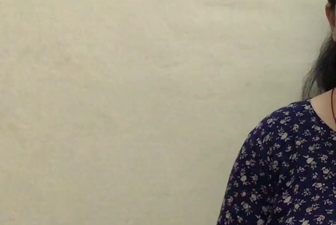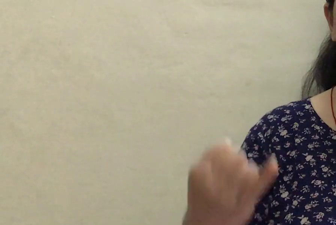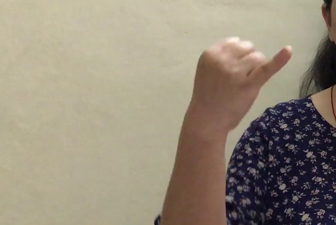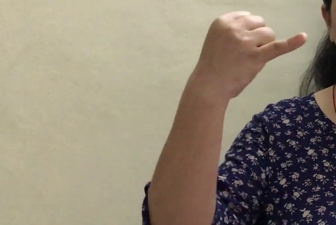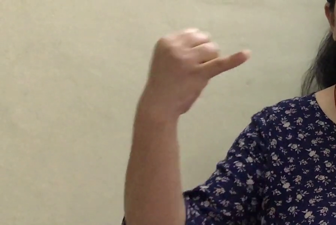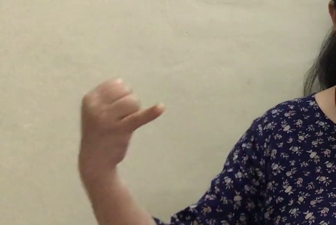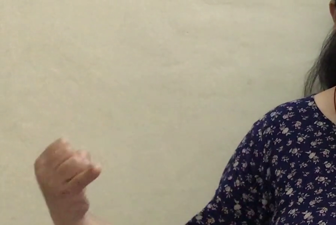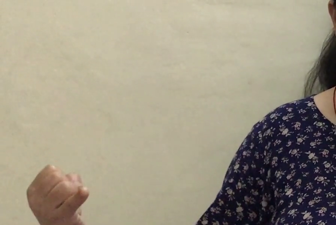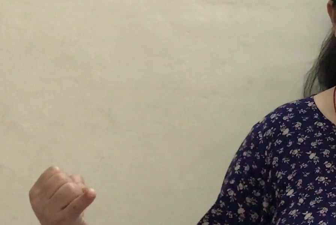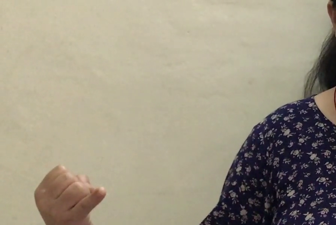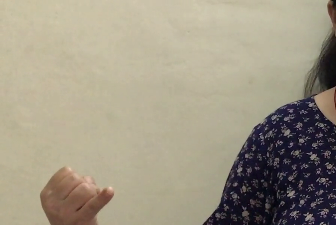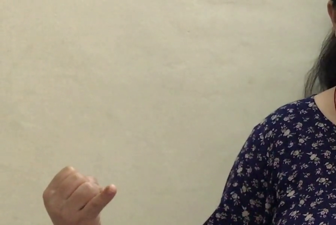ओ